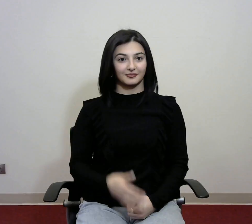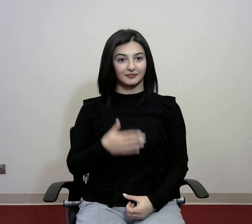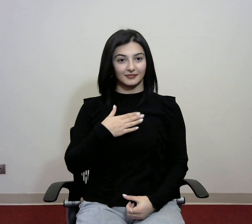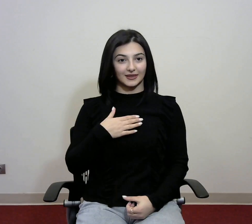mən